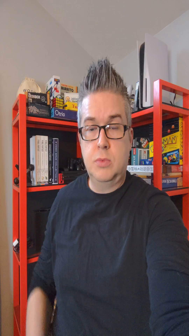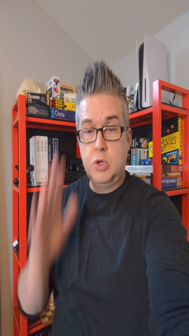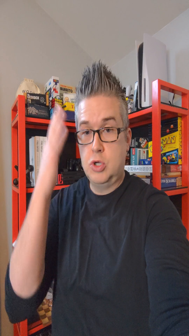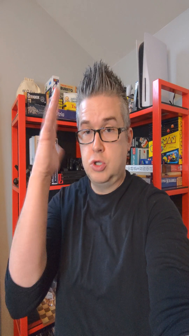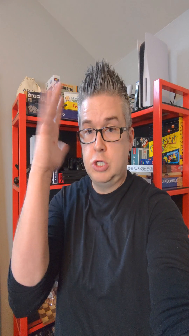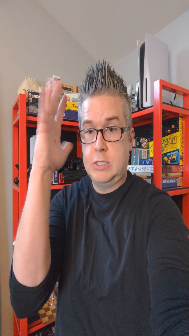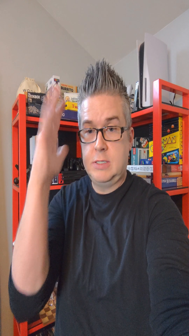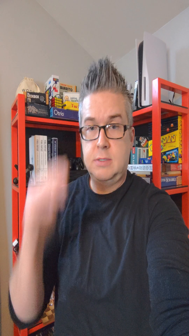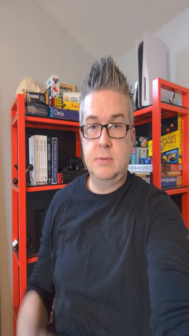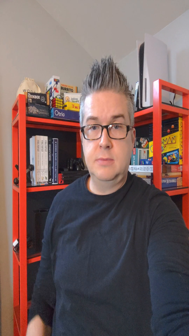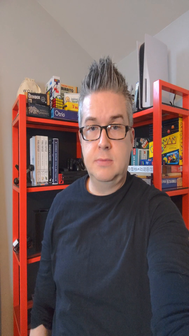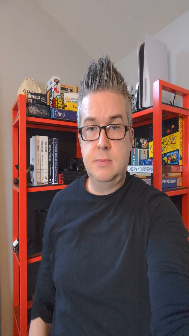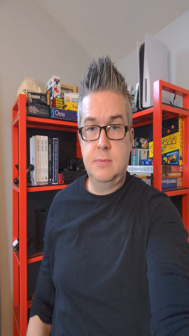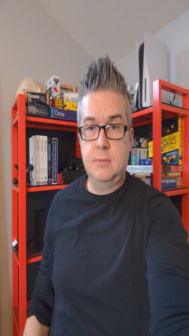tree